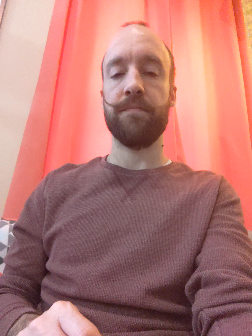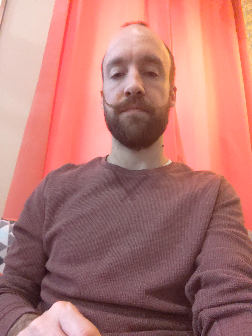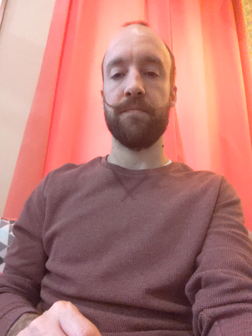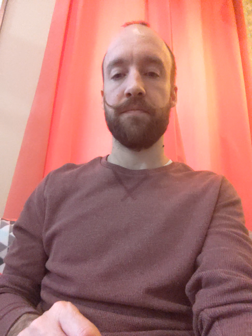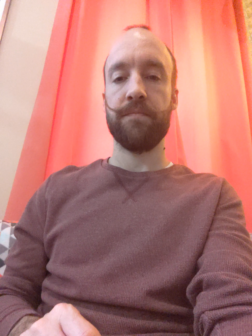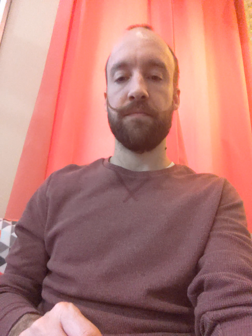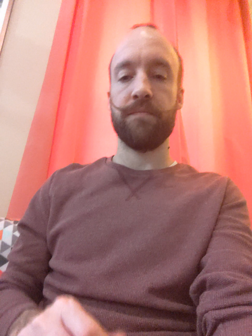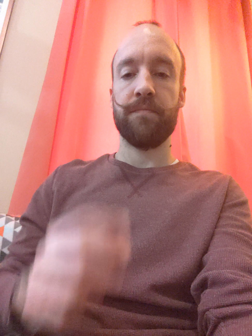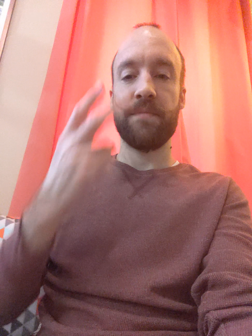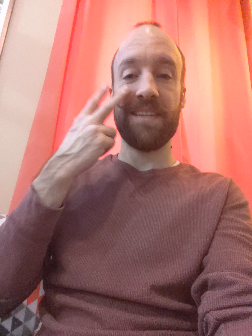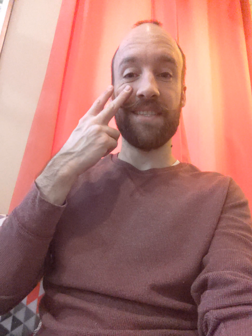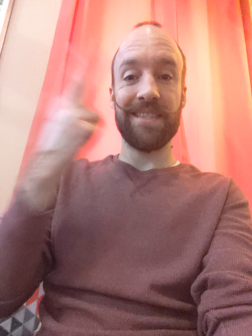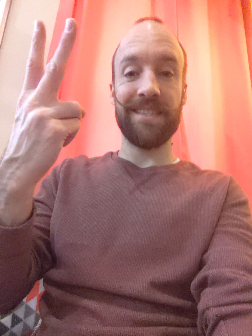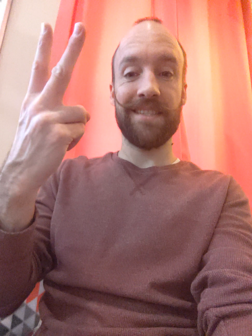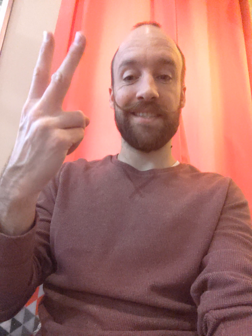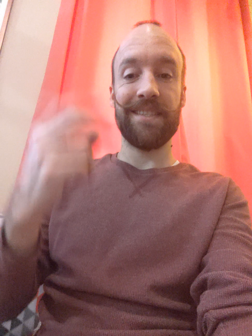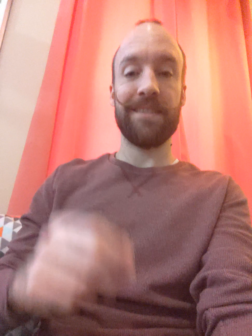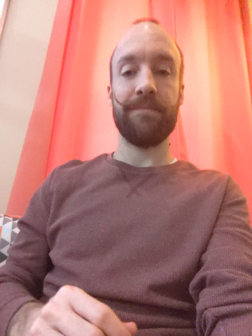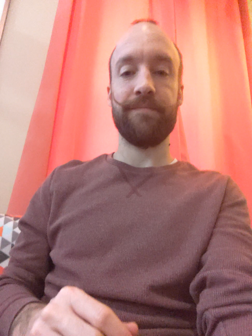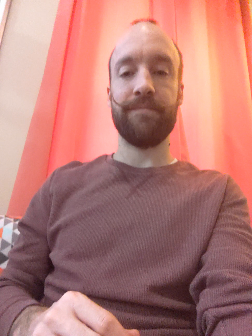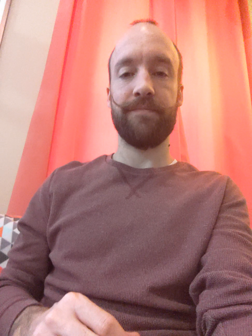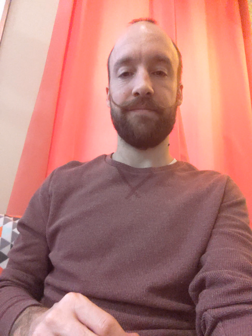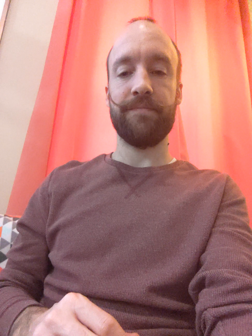see